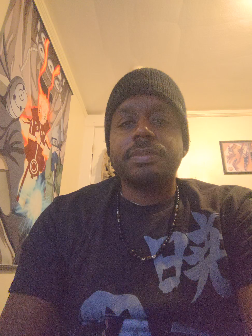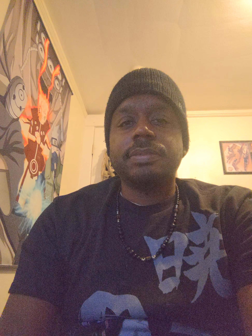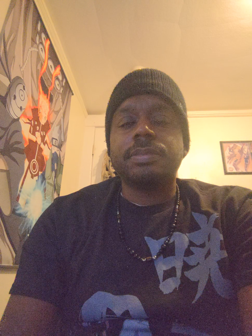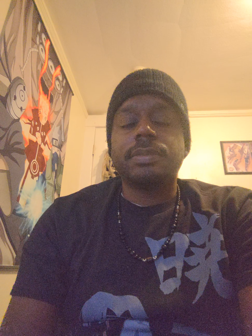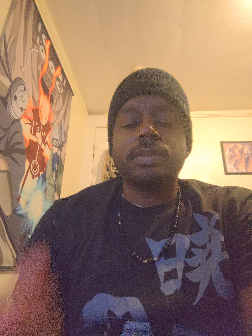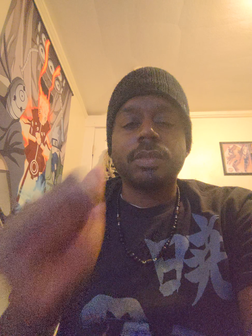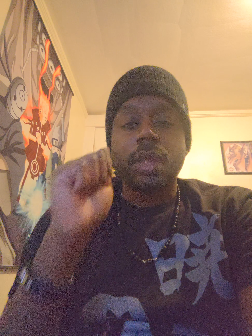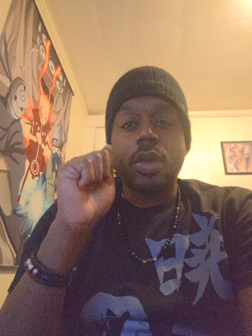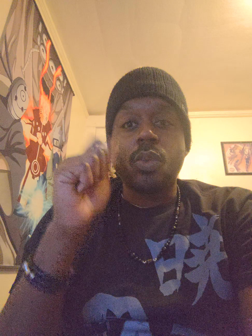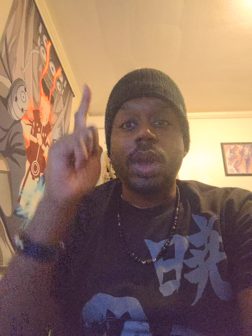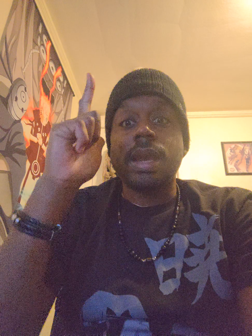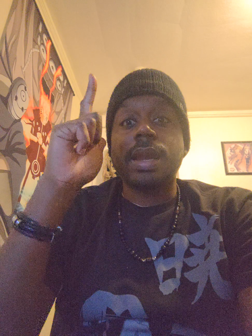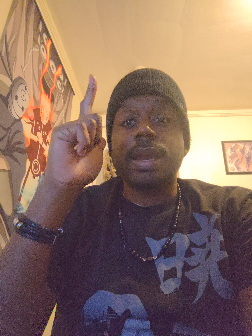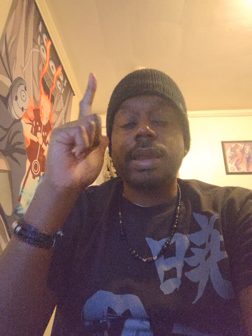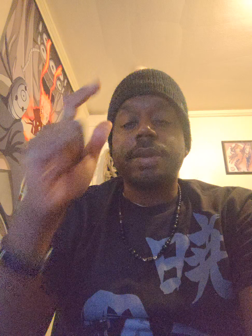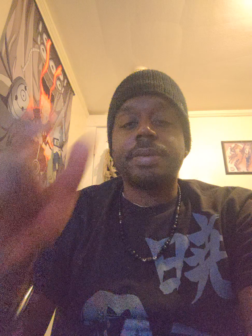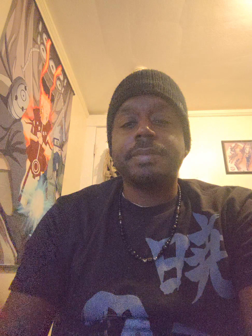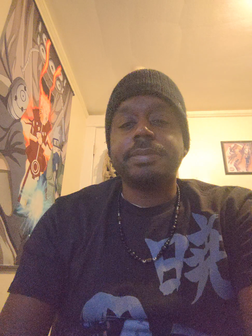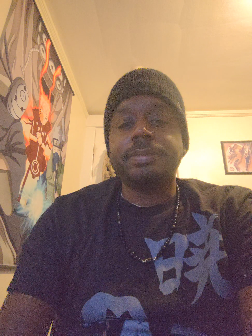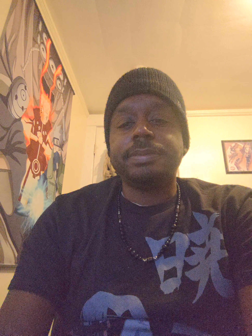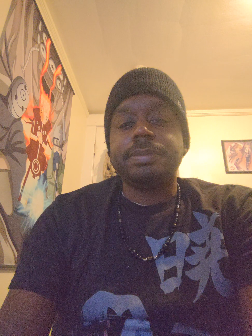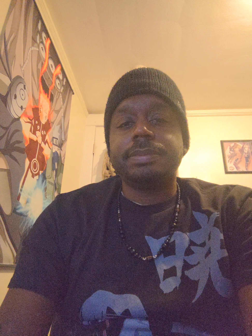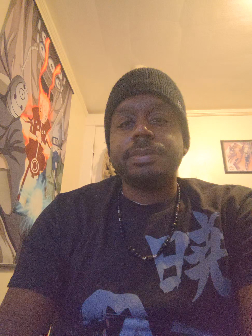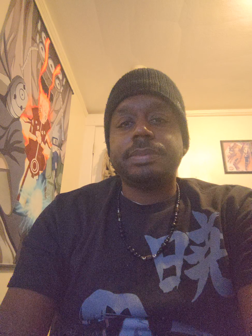awake